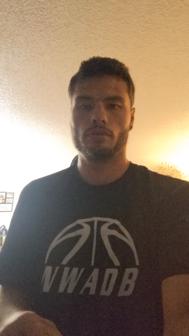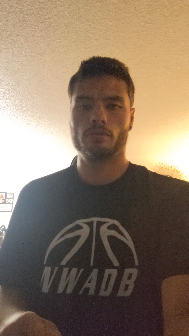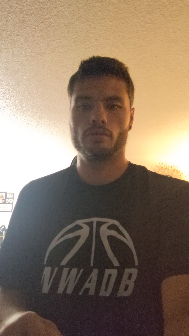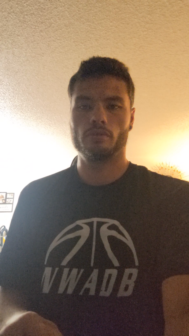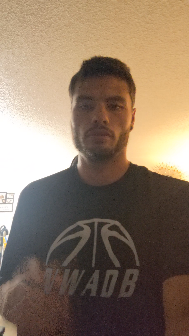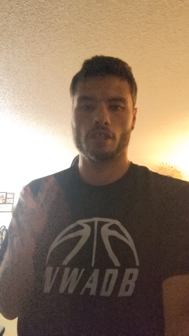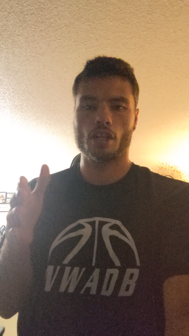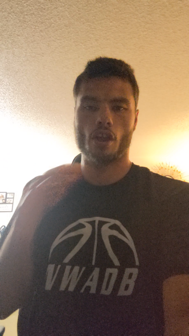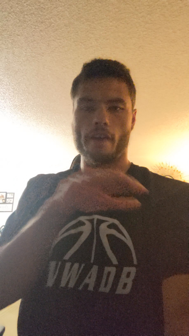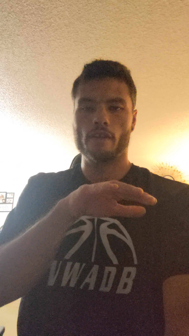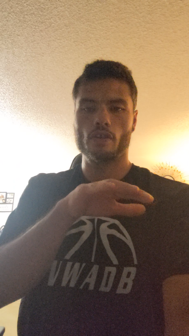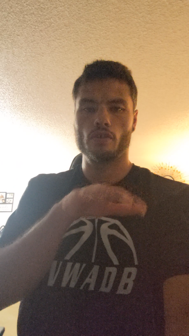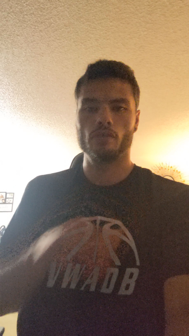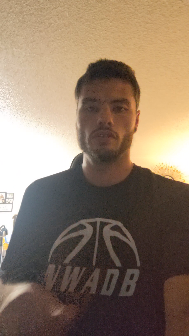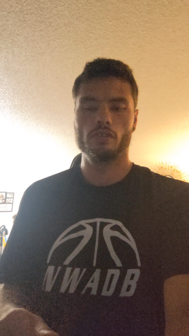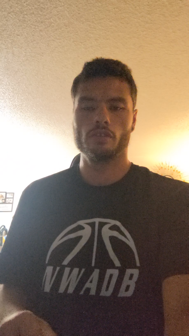cover